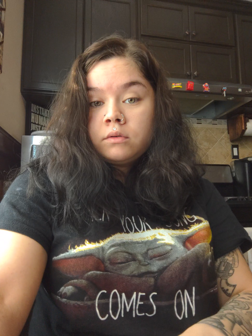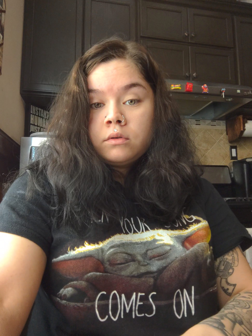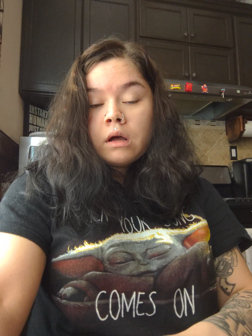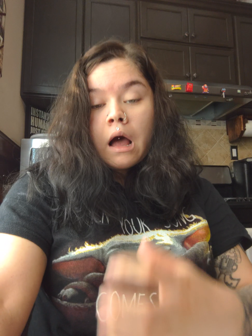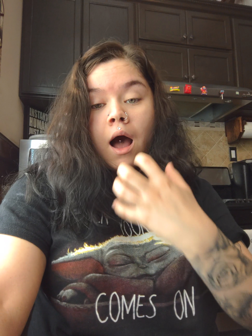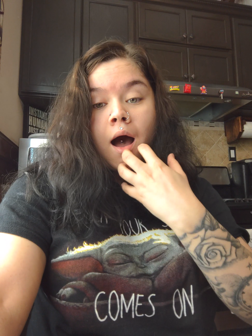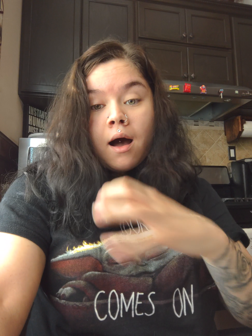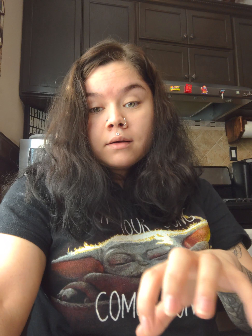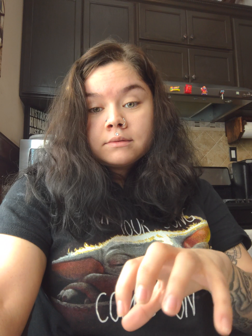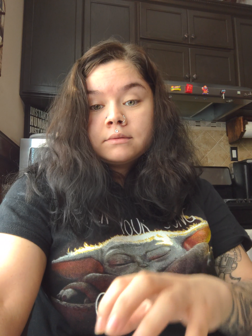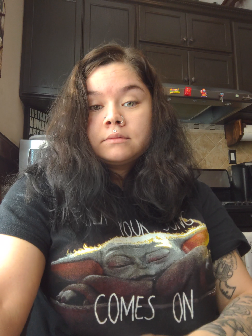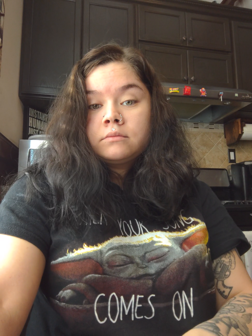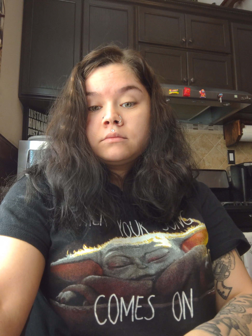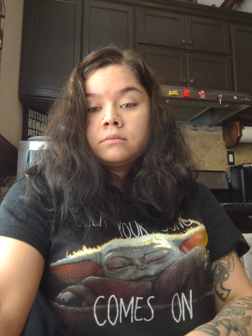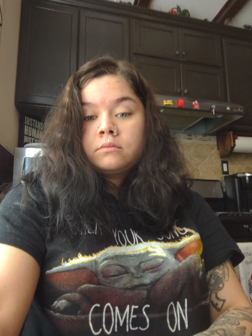hot